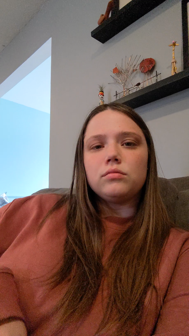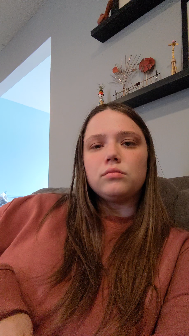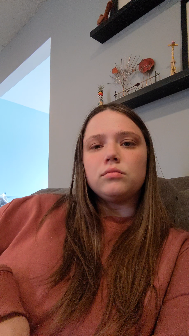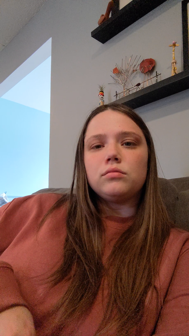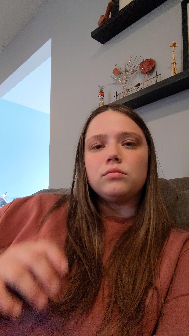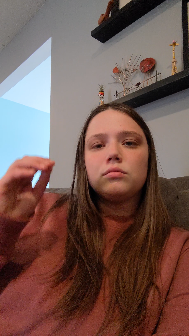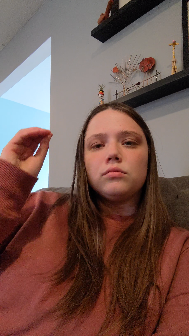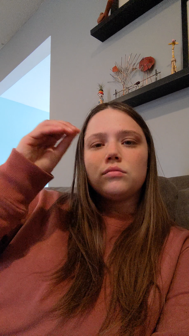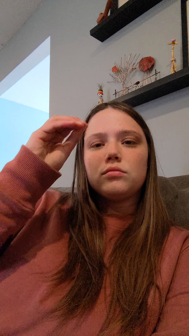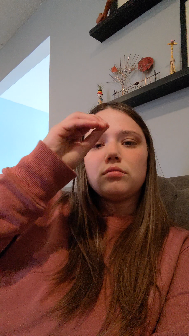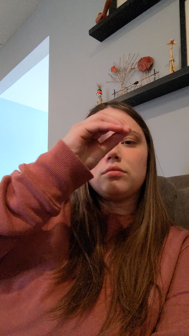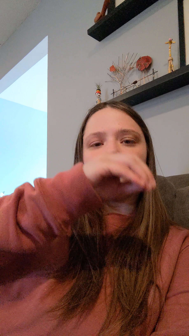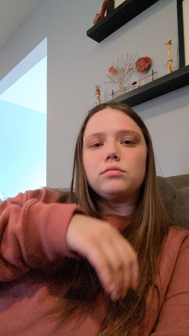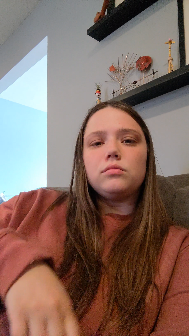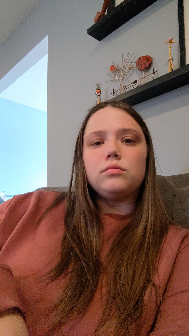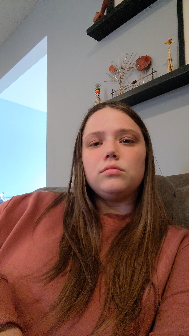dinosaur